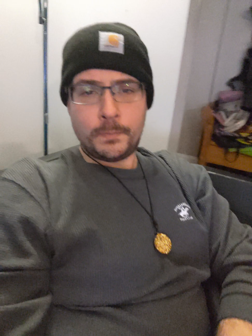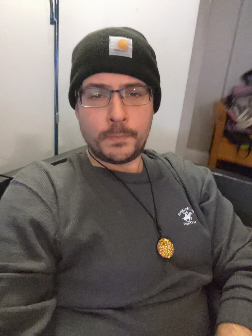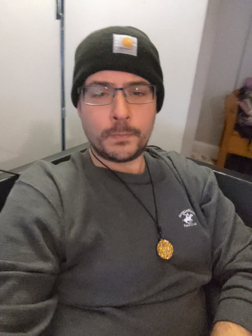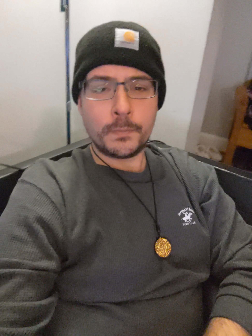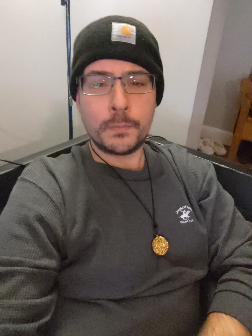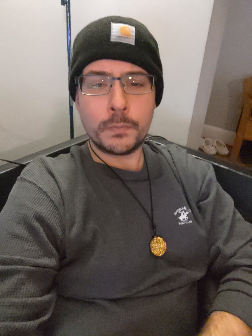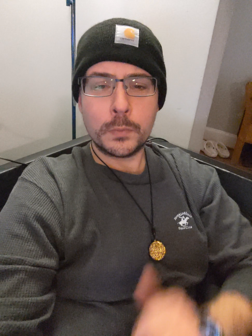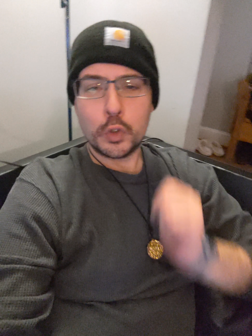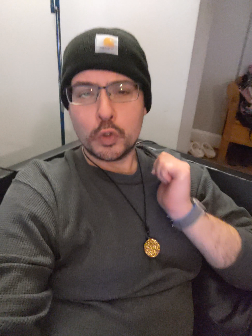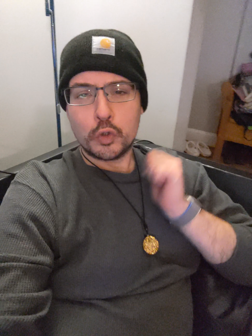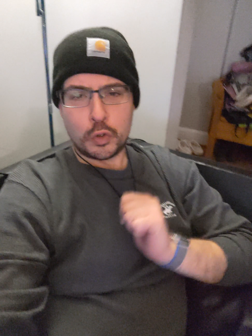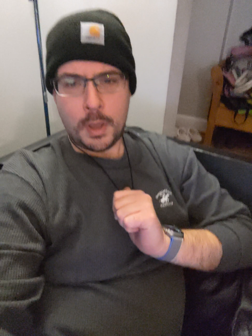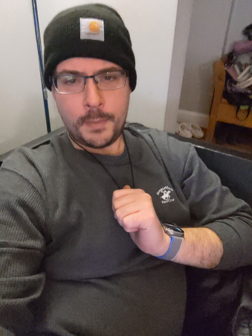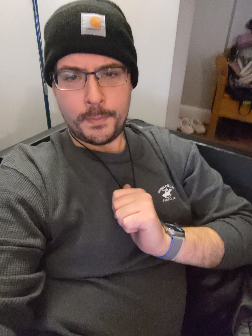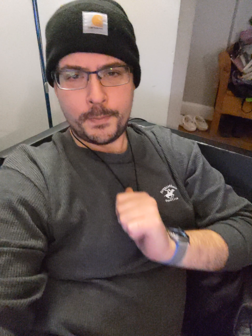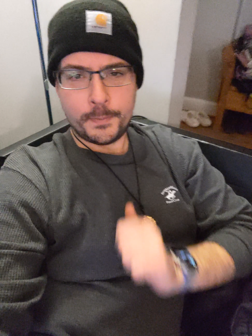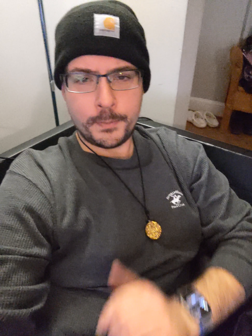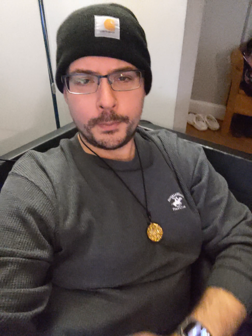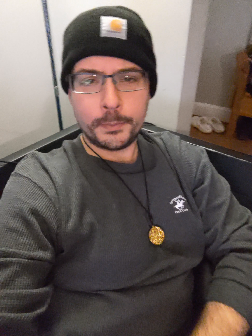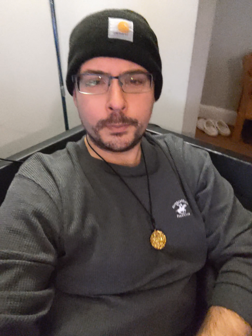jacket